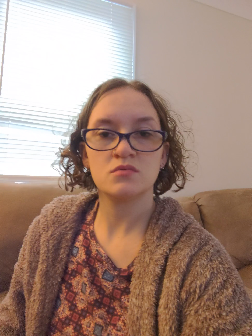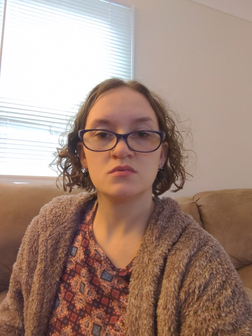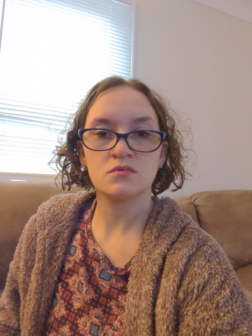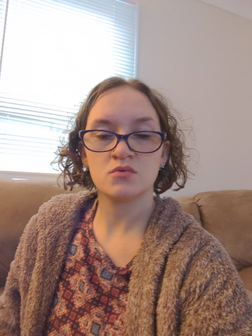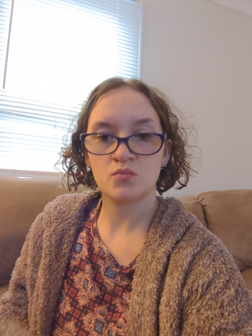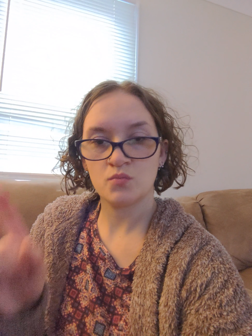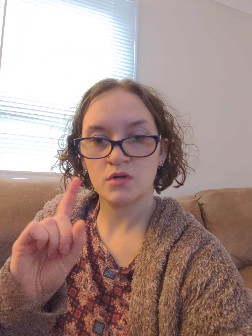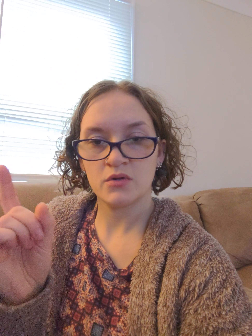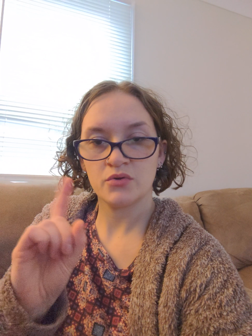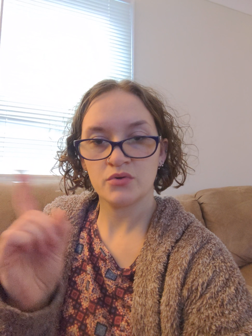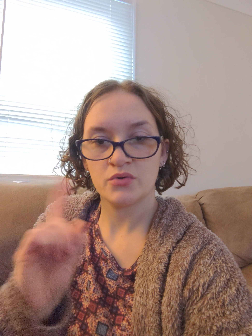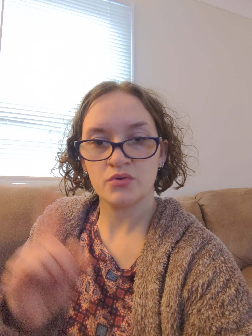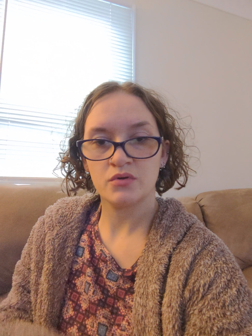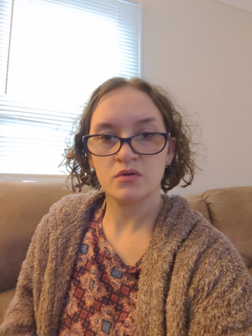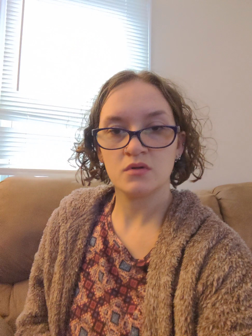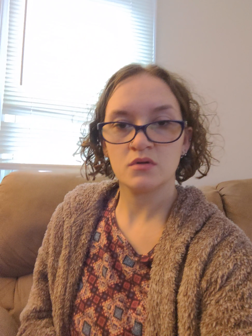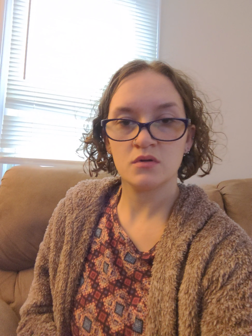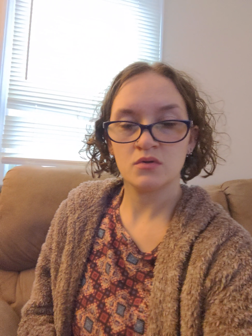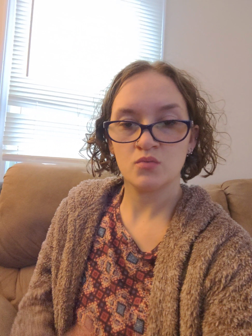where